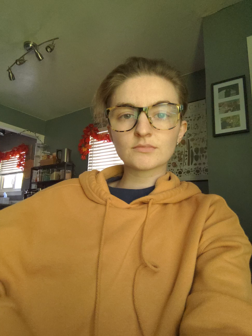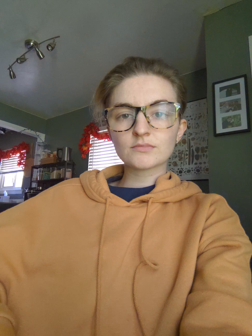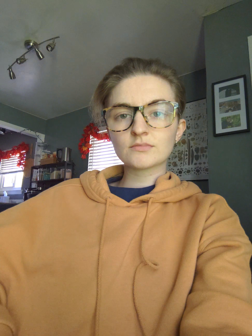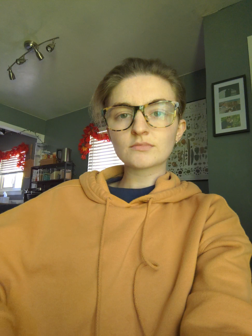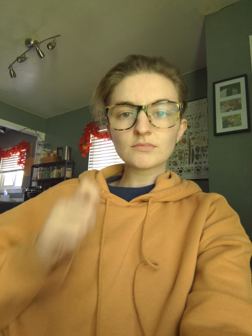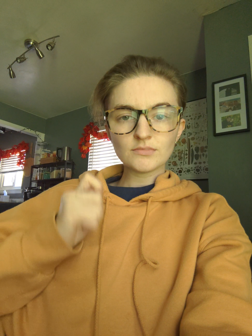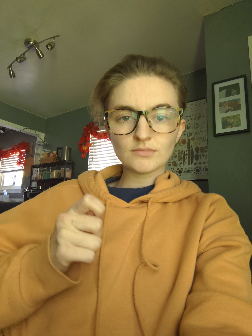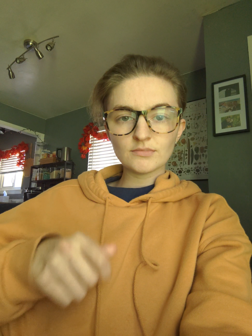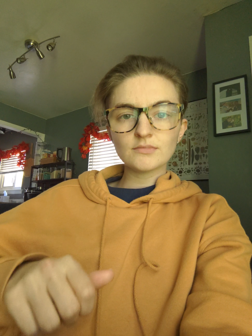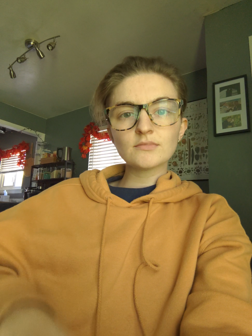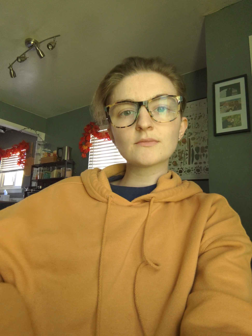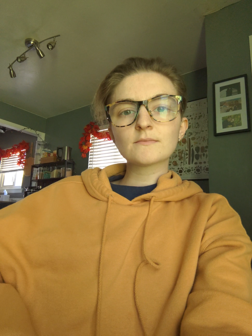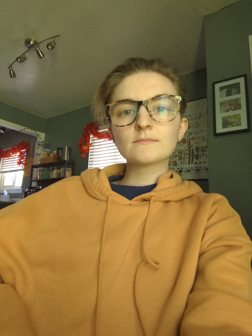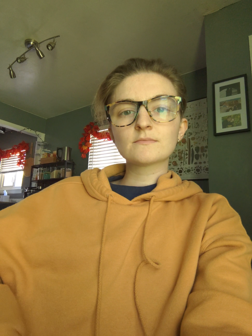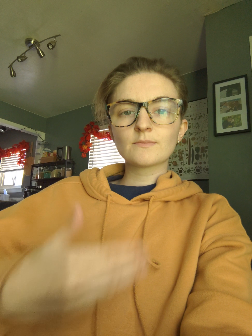hammer